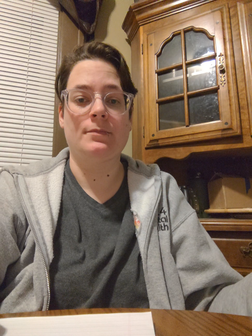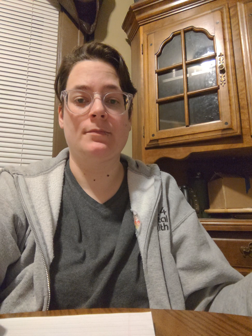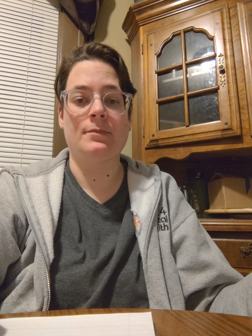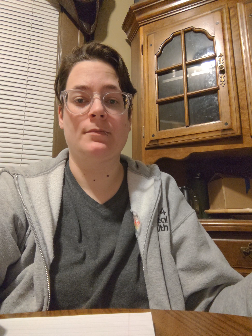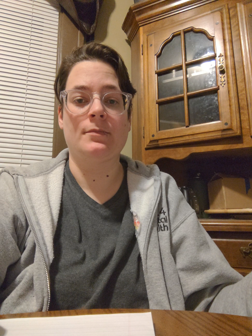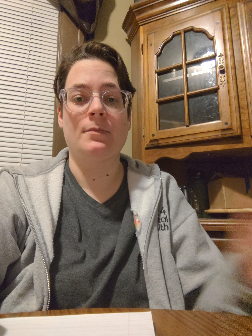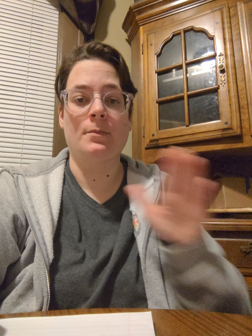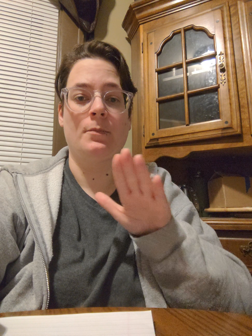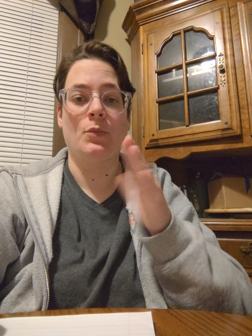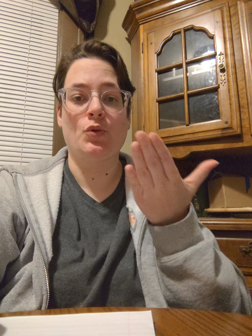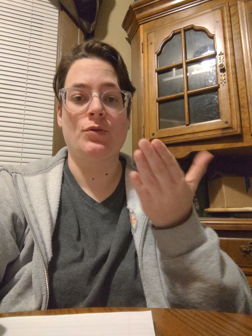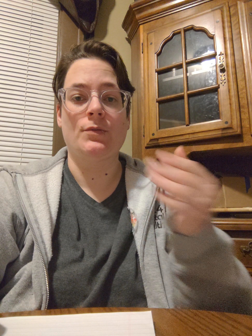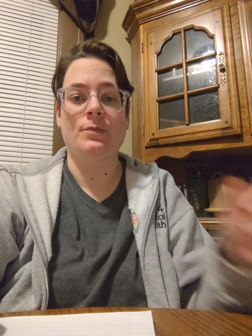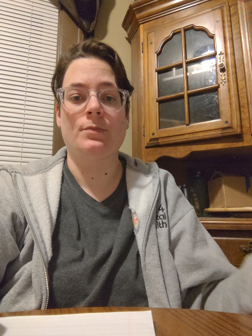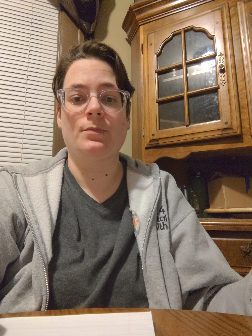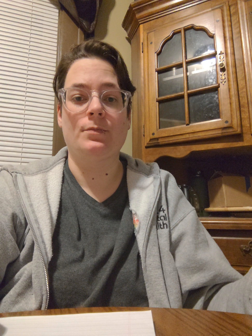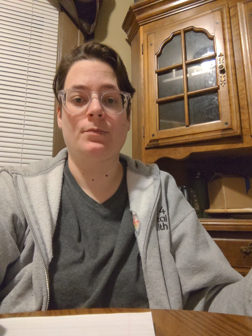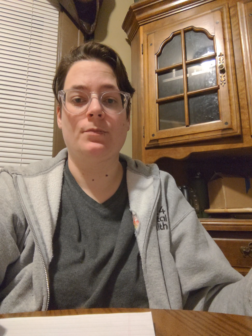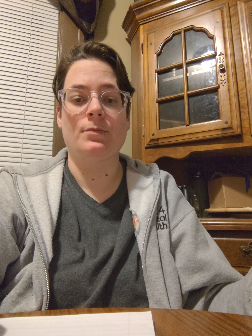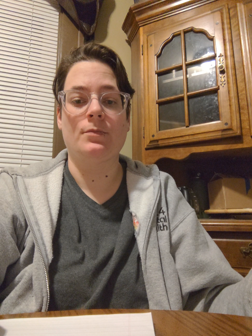book